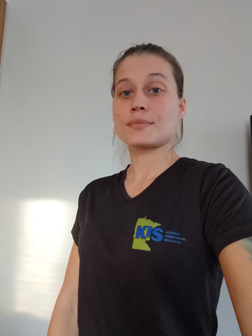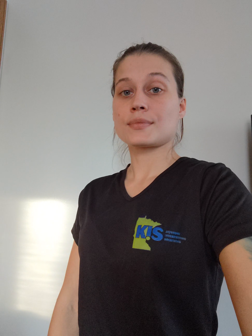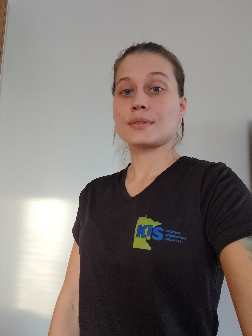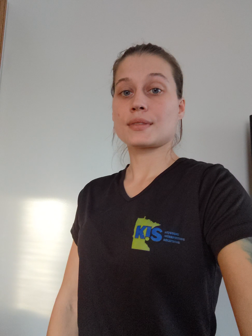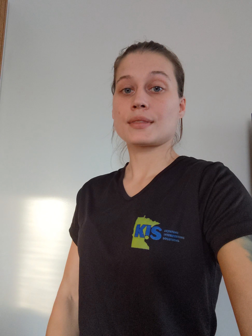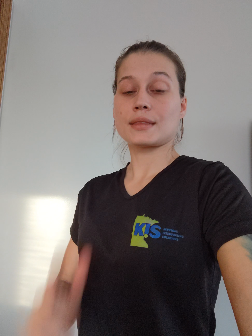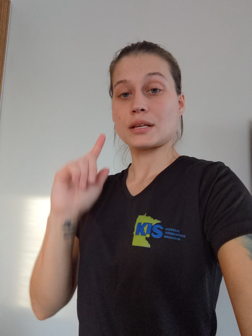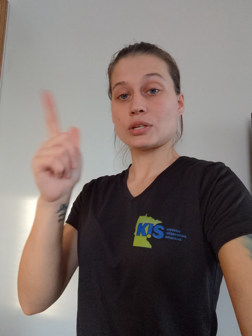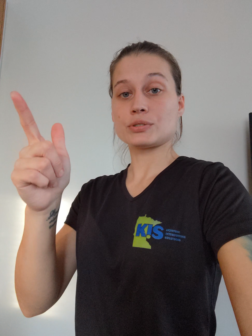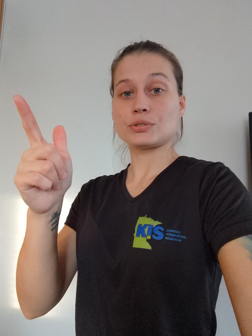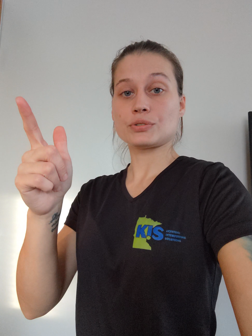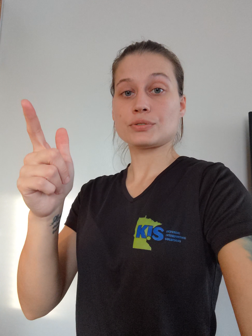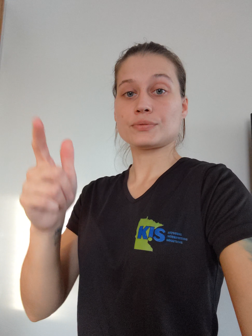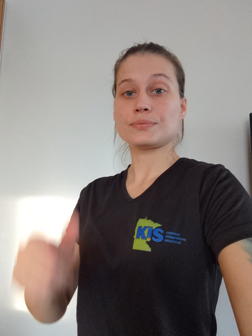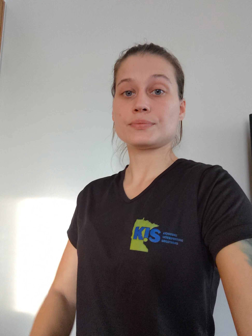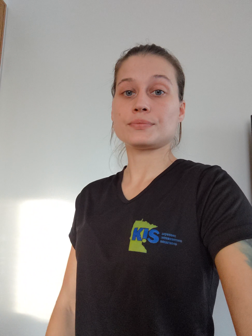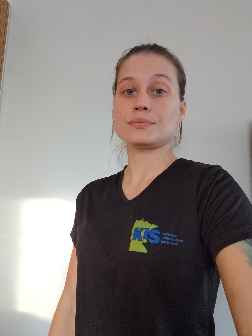later